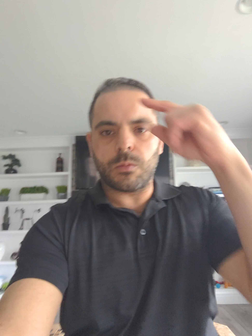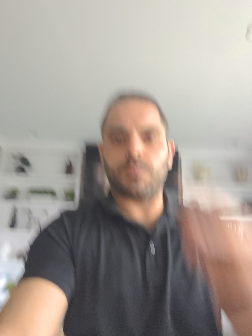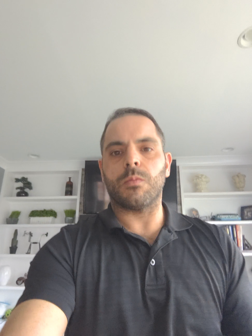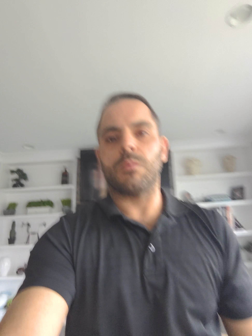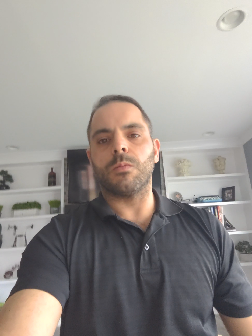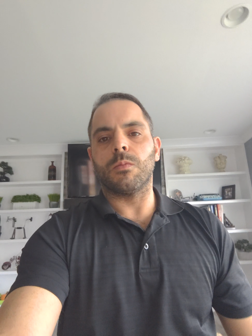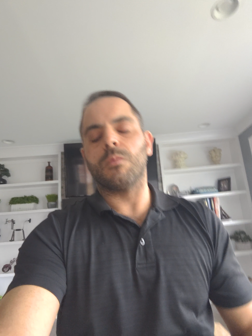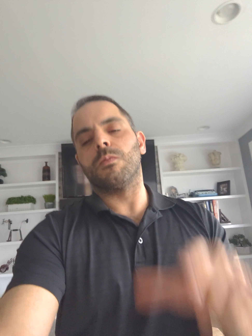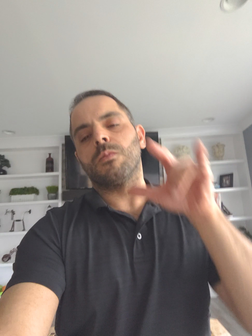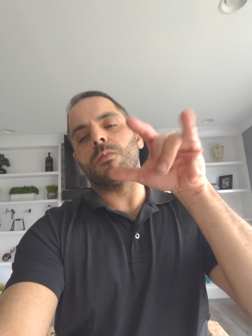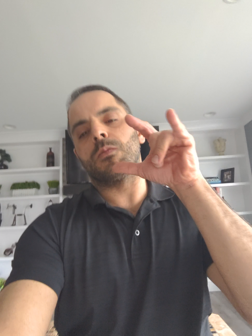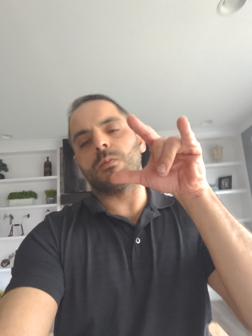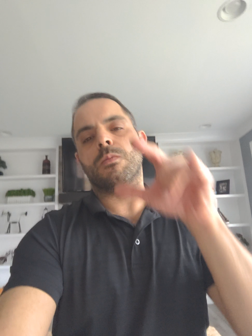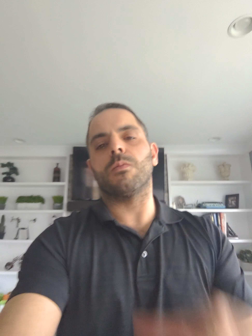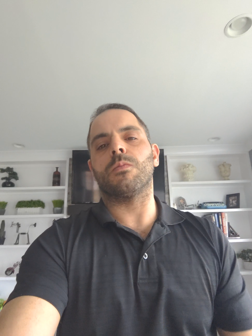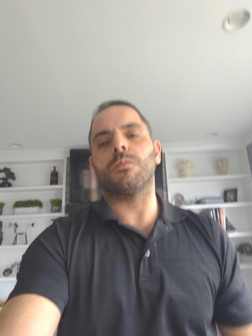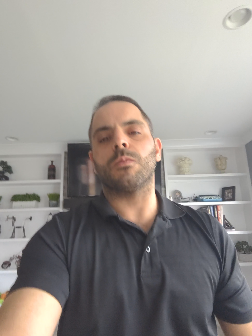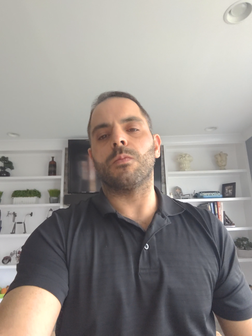airplane